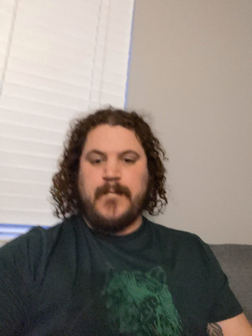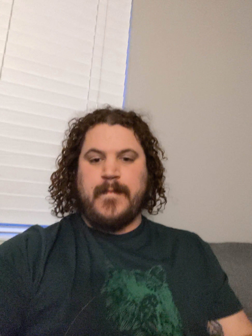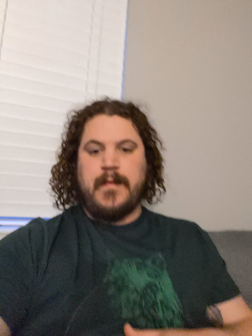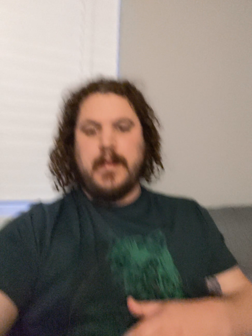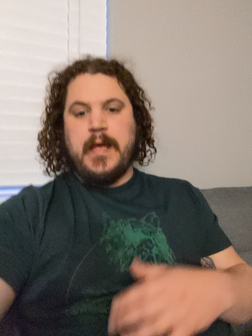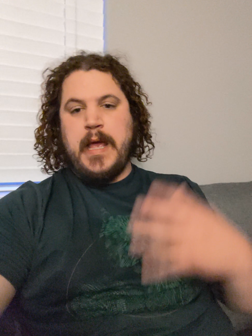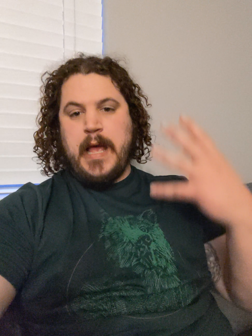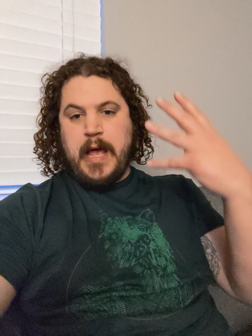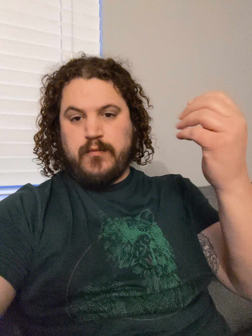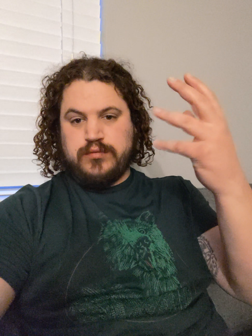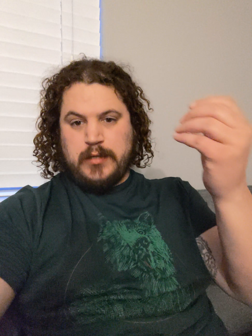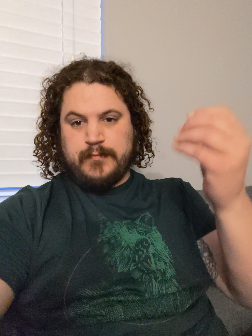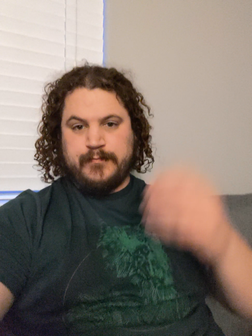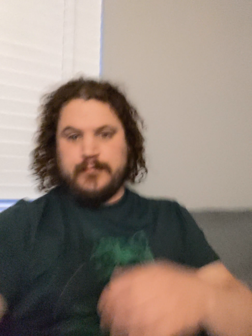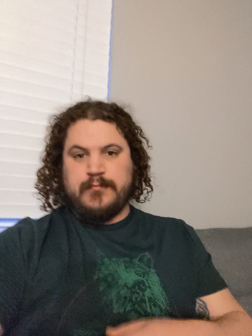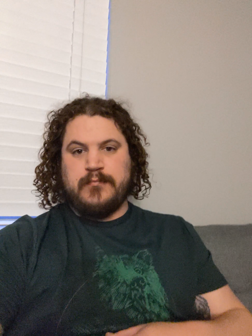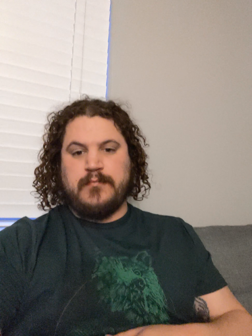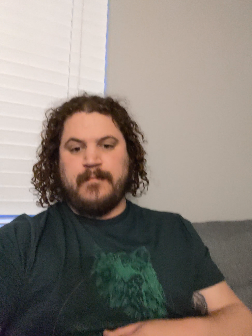outside